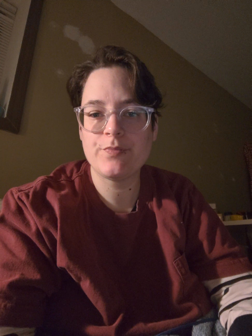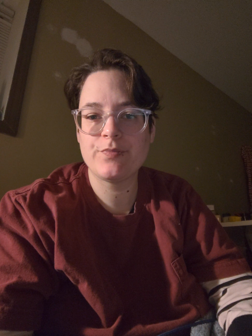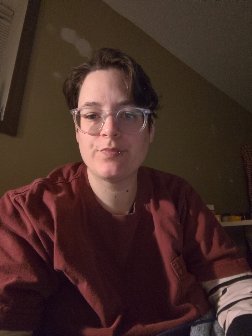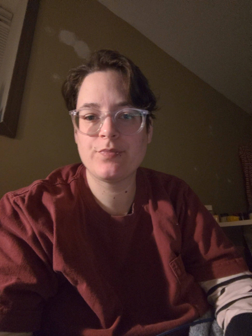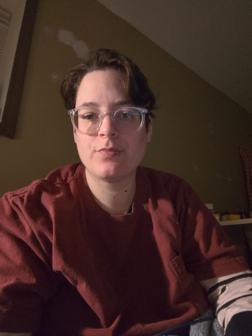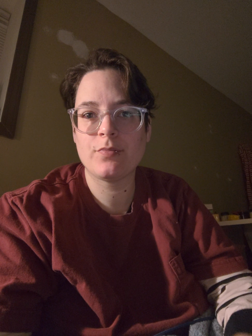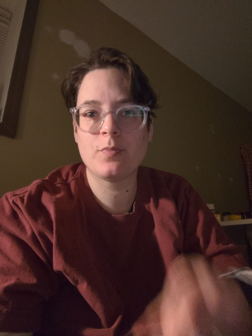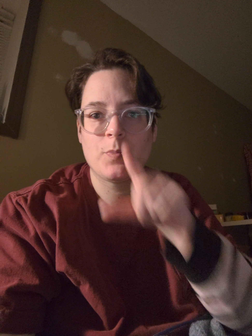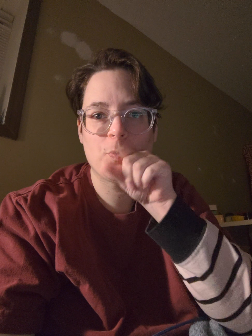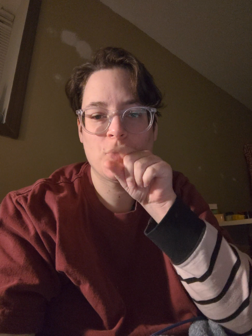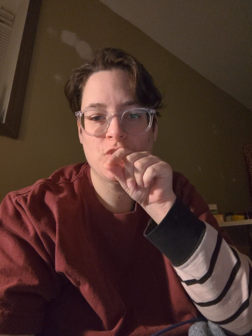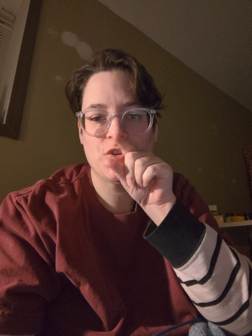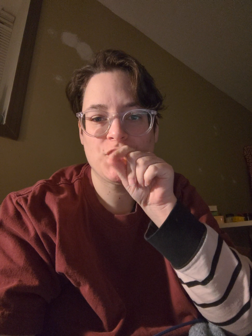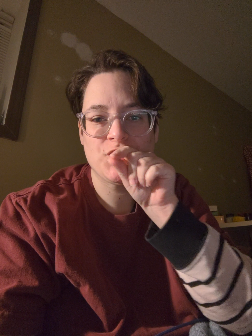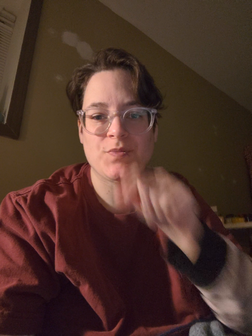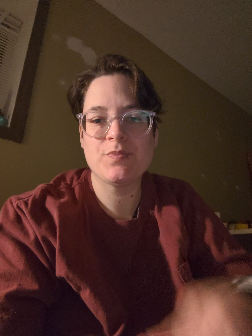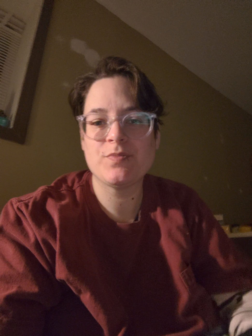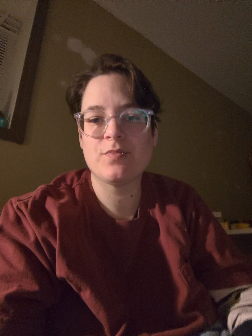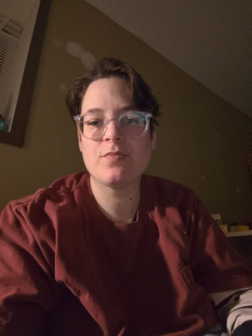bird